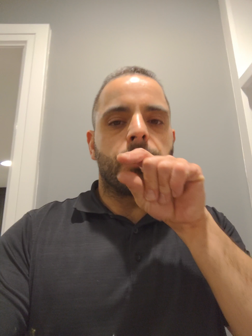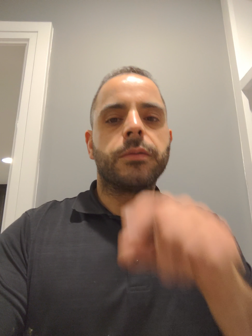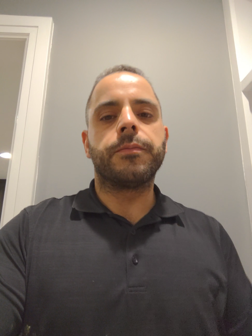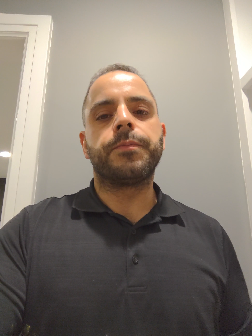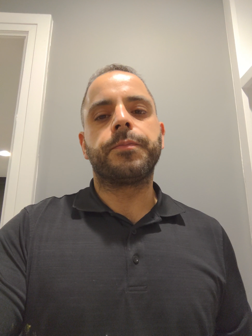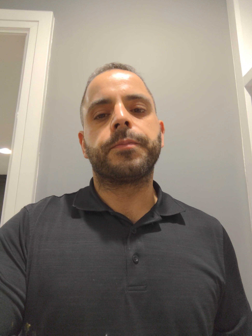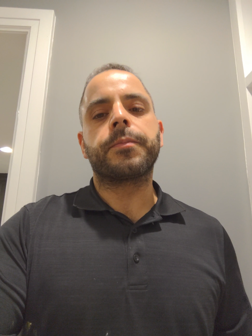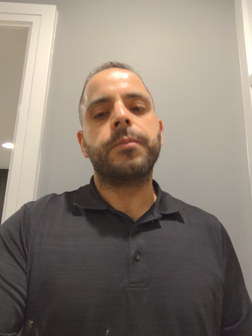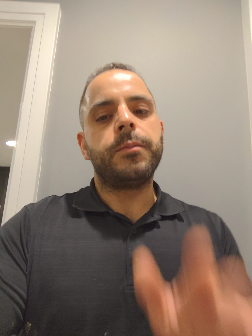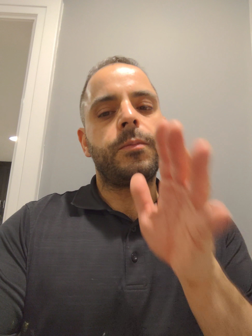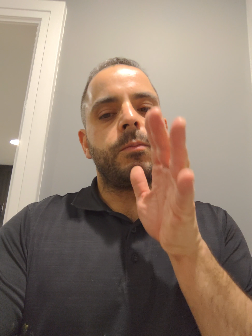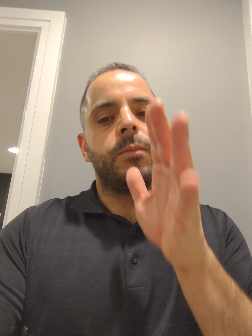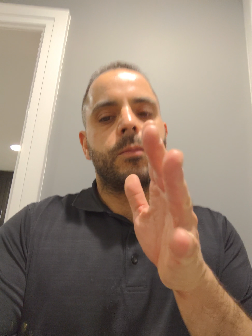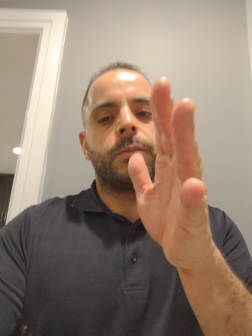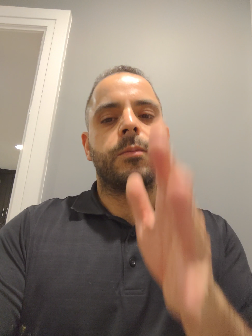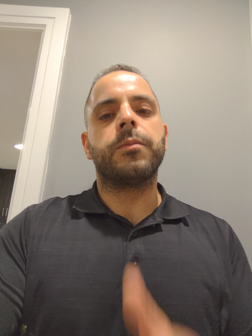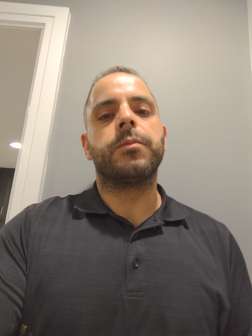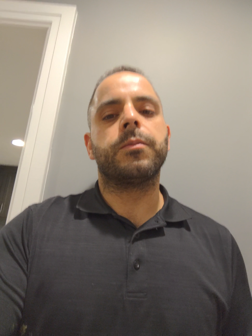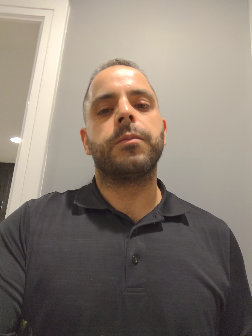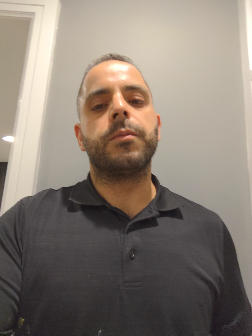grandma